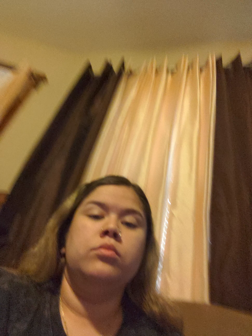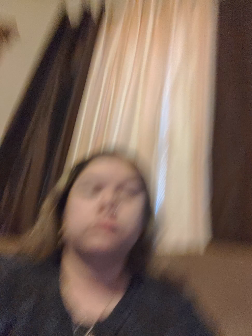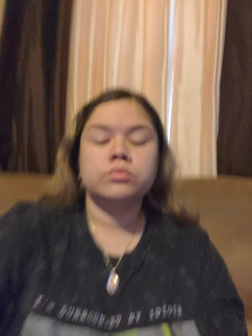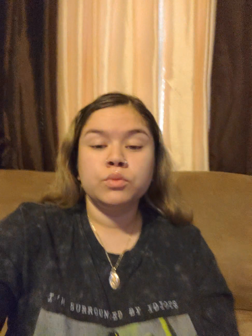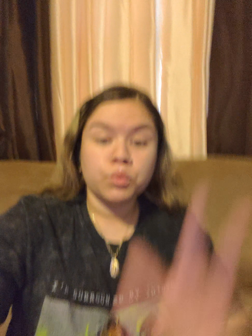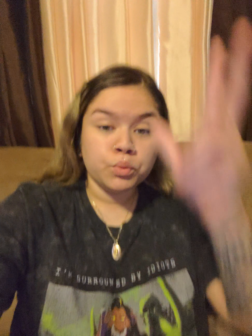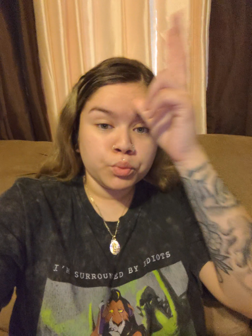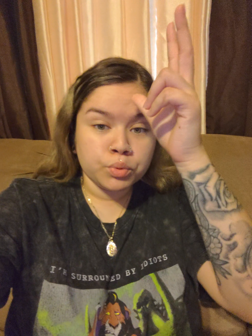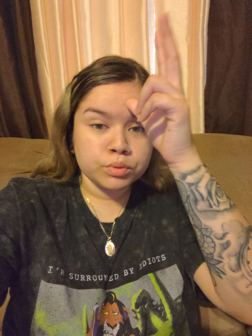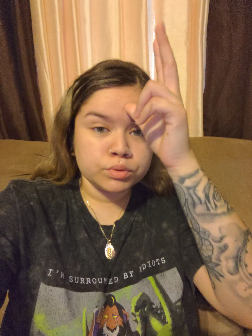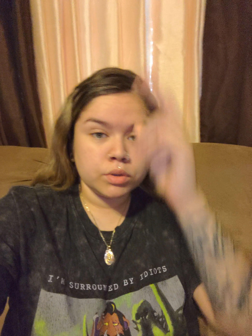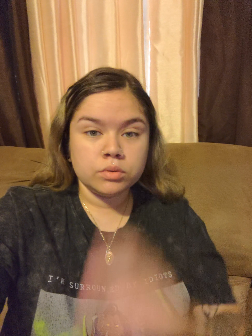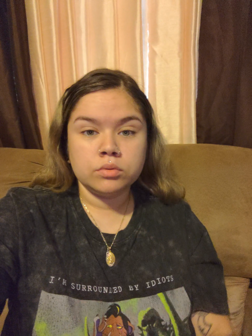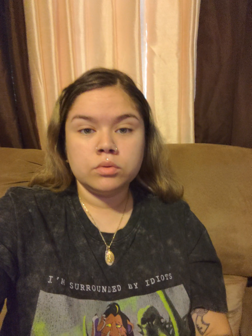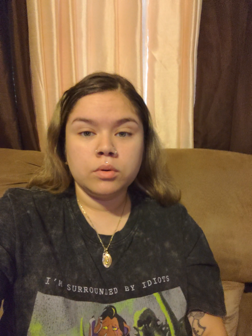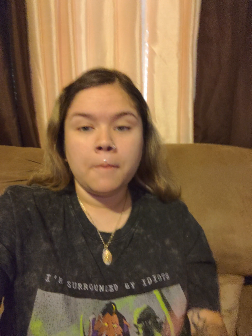rooster